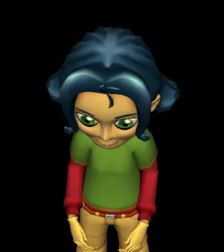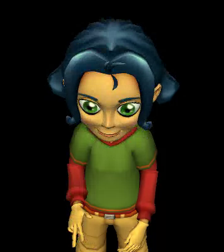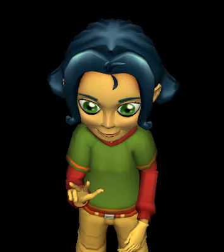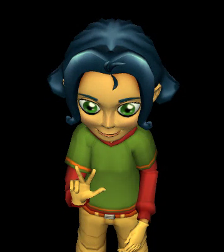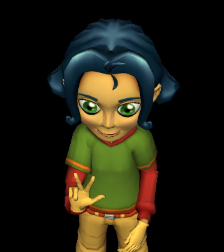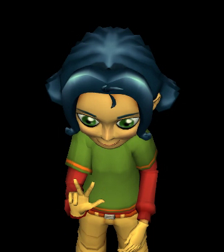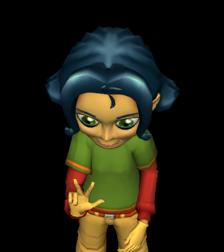3